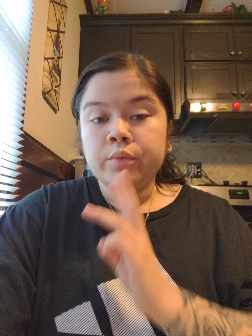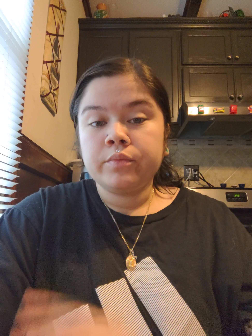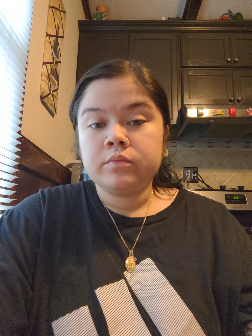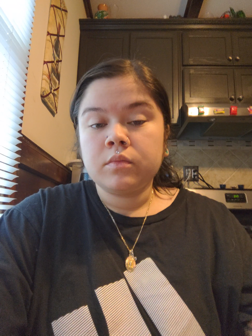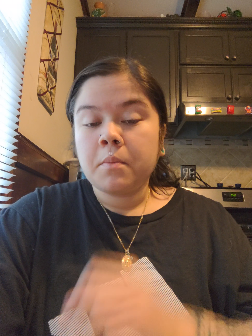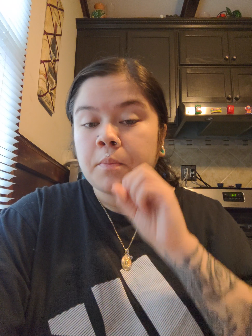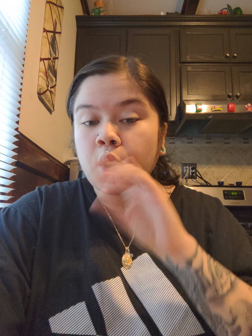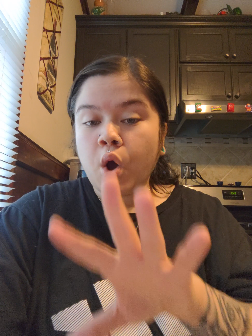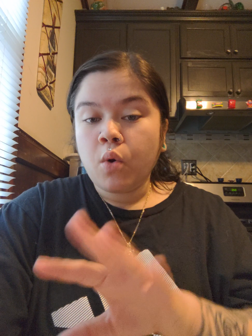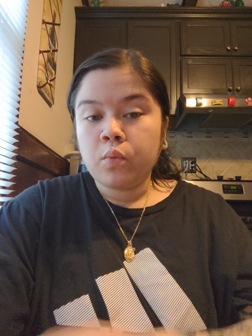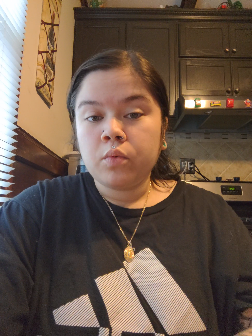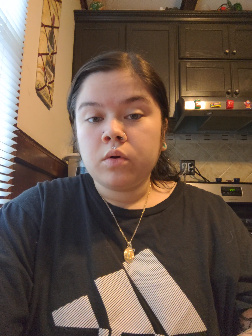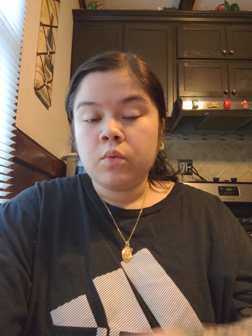blow